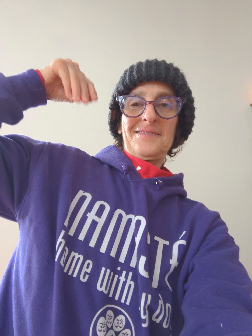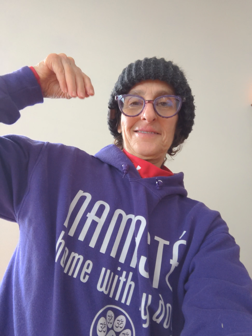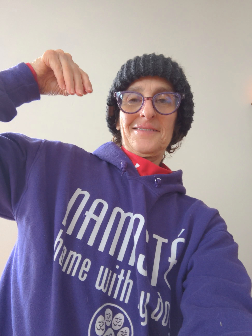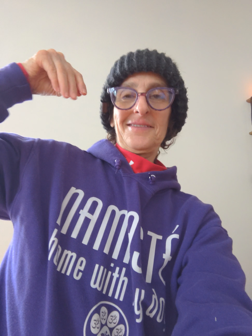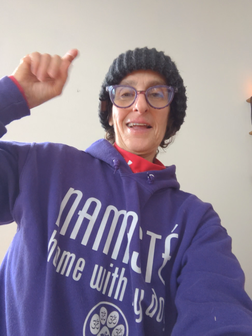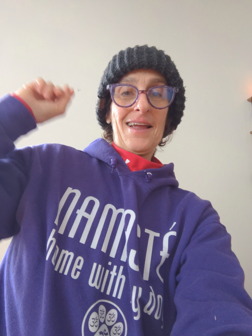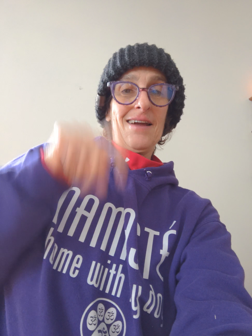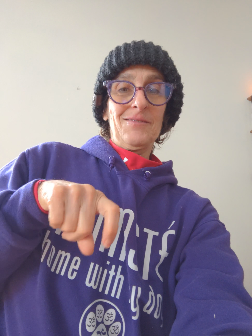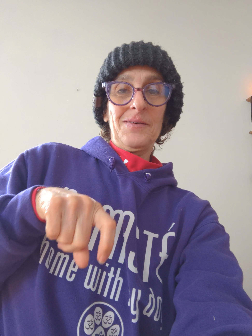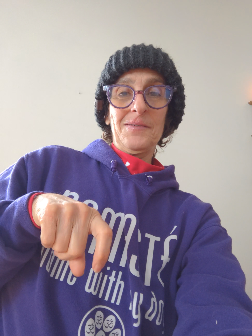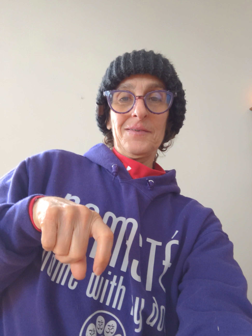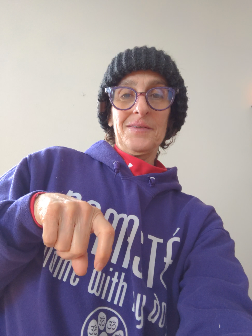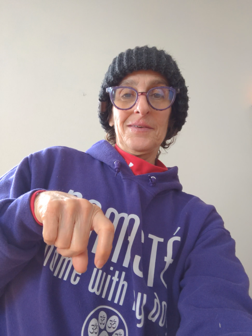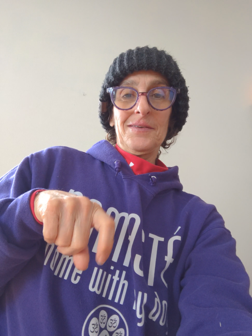have to